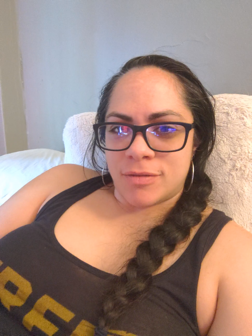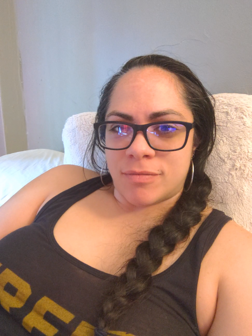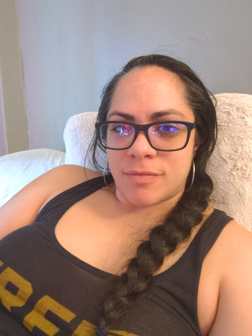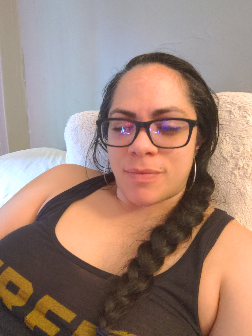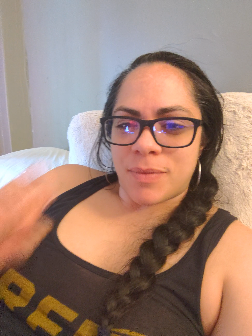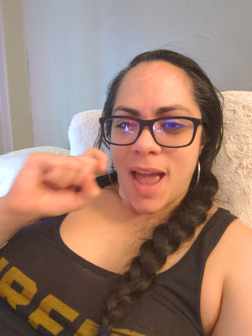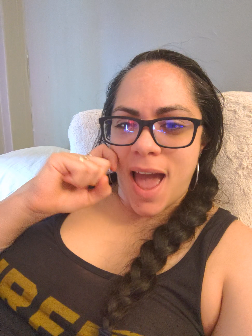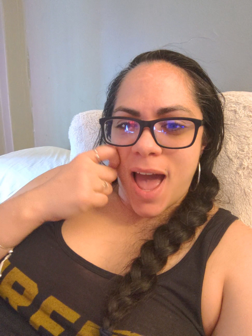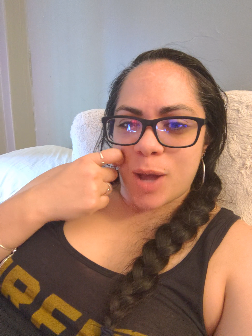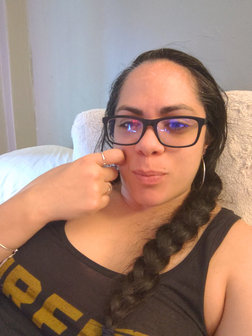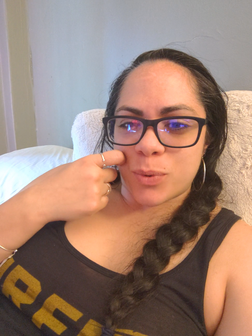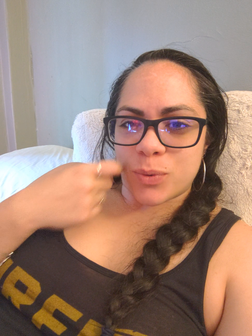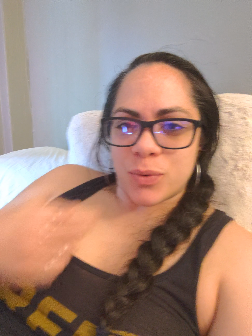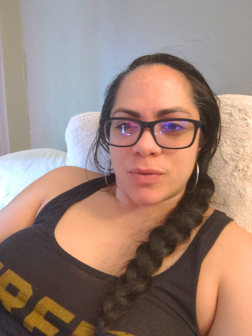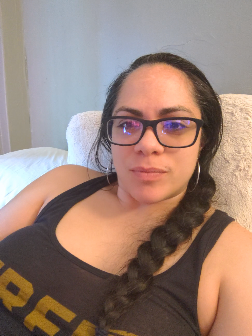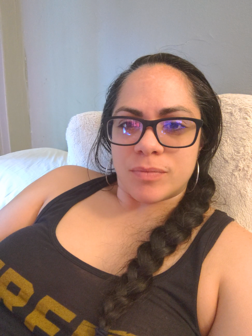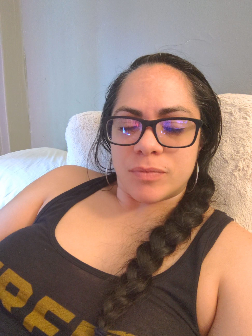apple